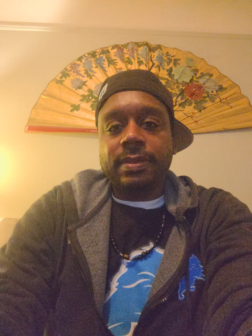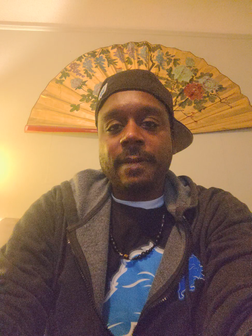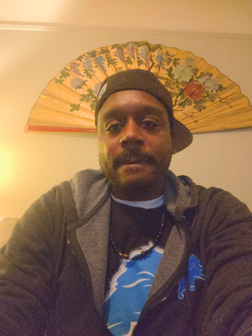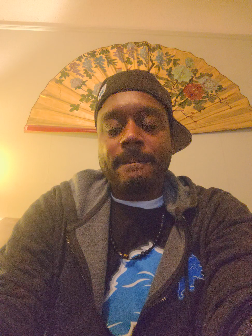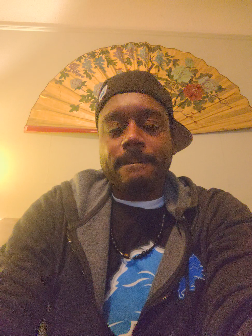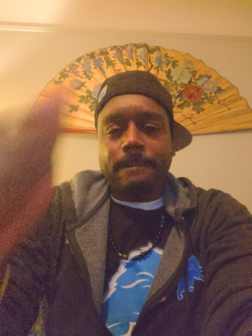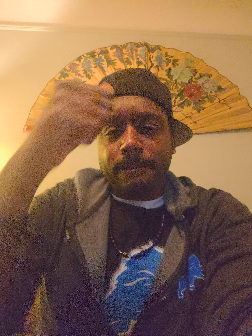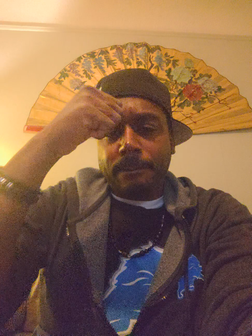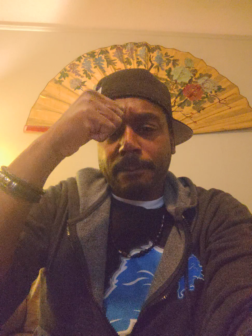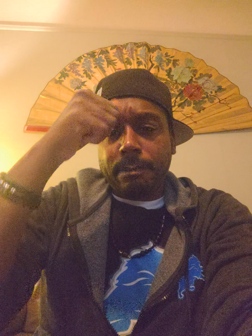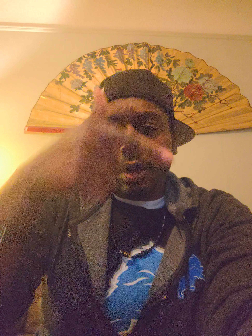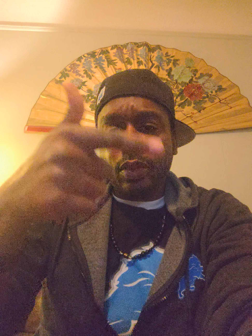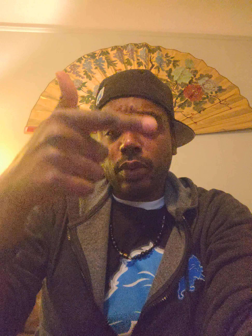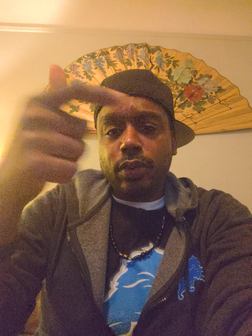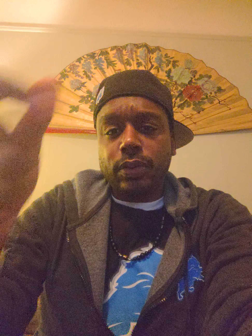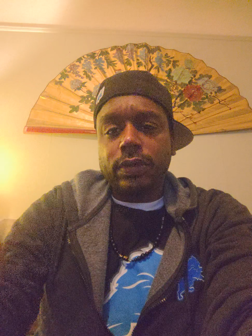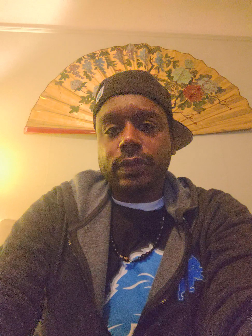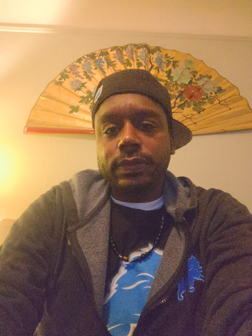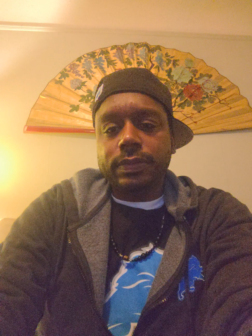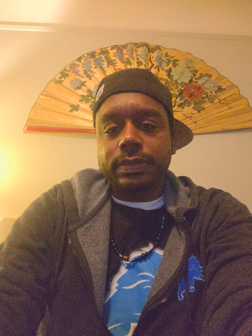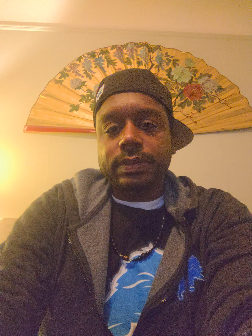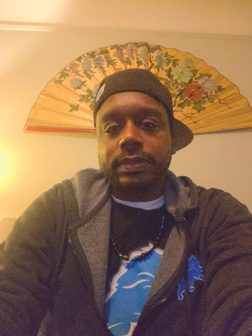brother